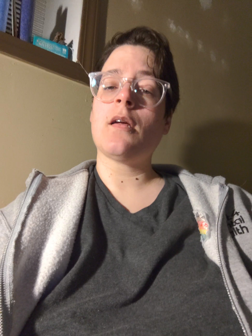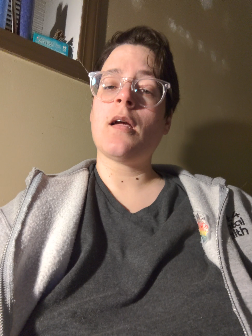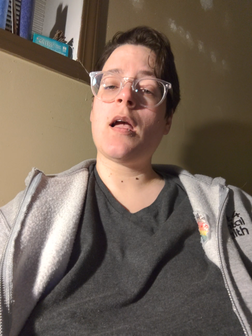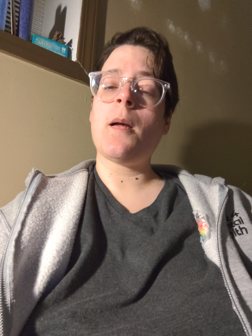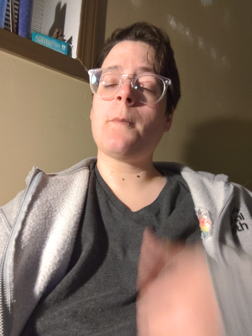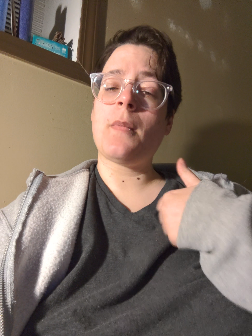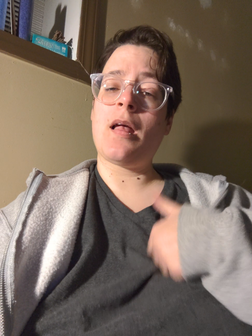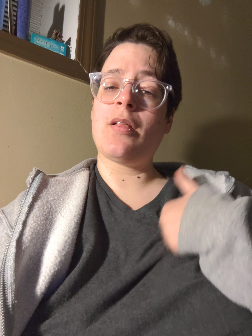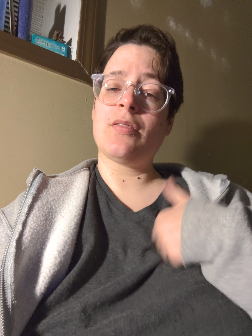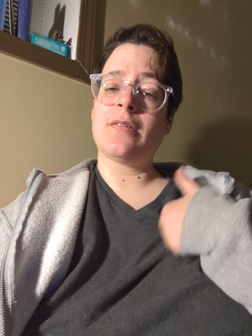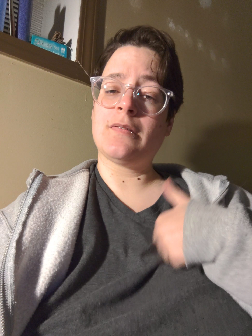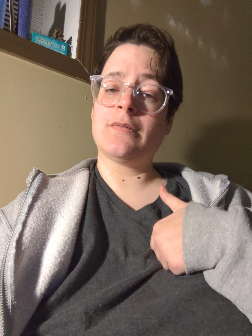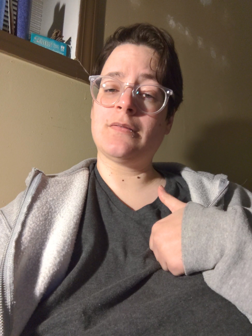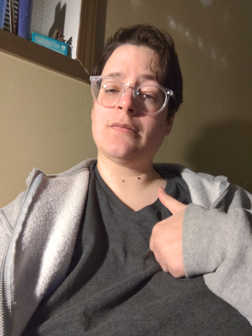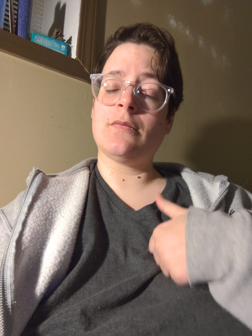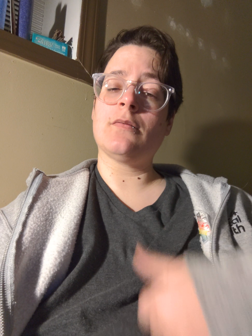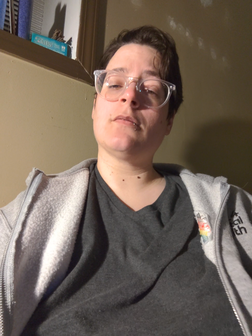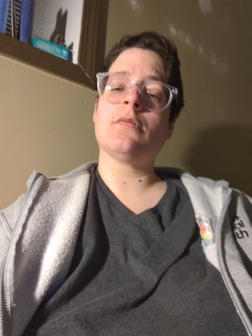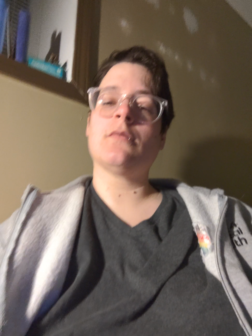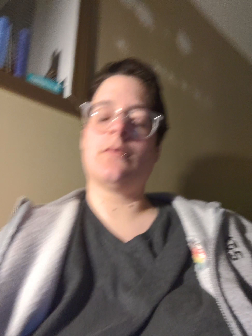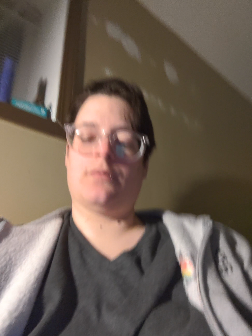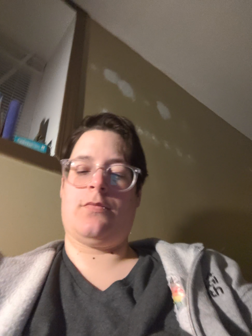bath